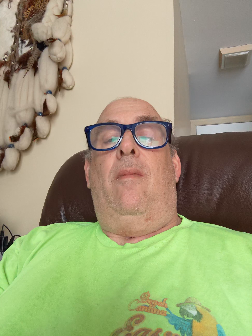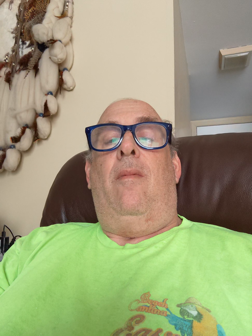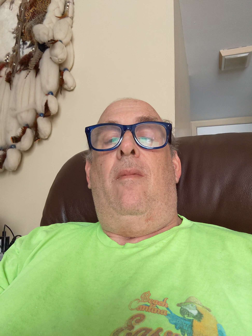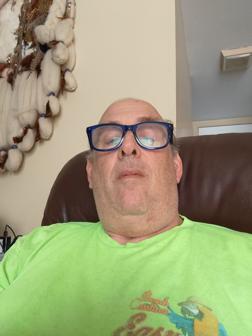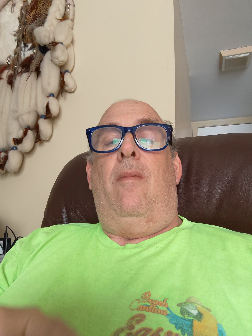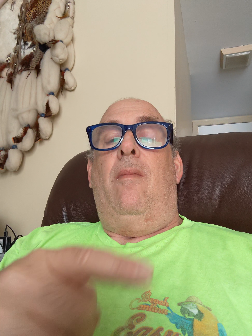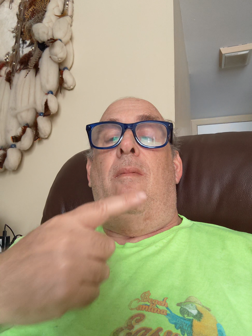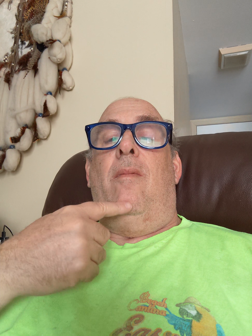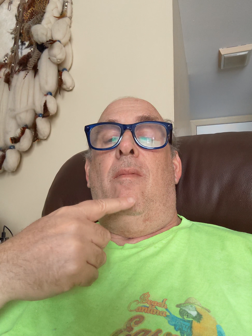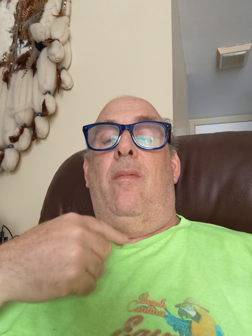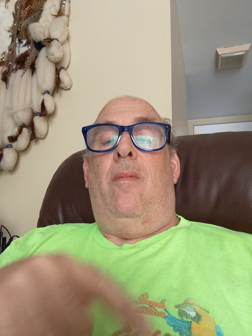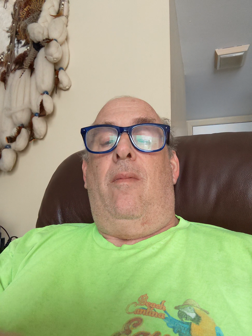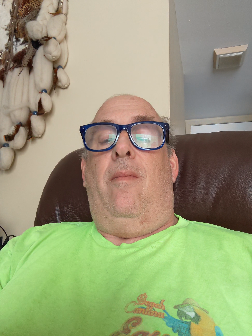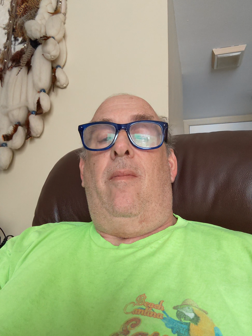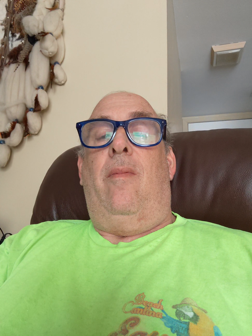red